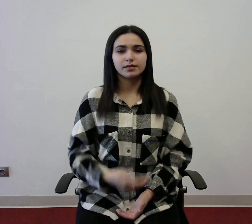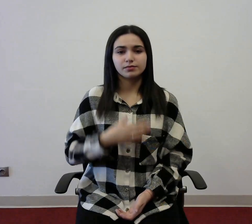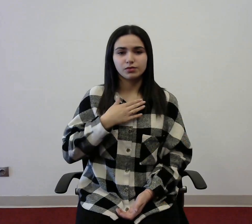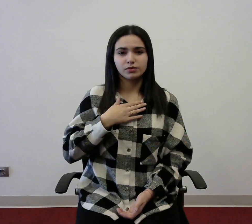mən